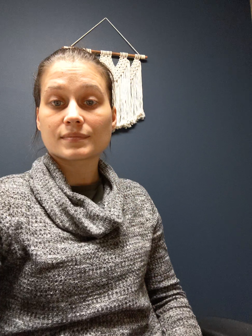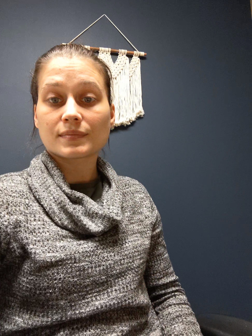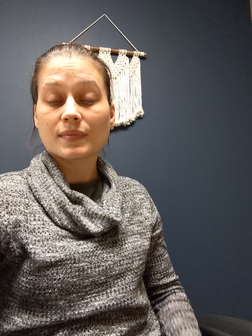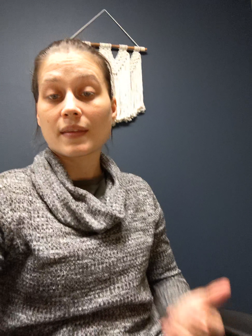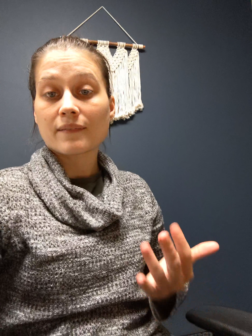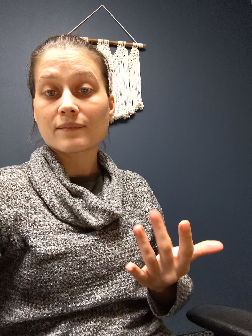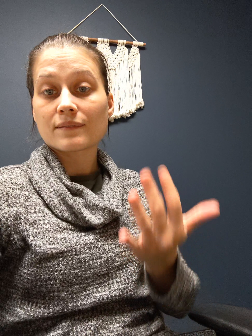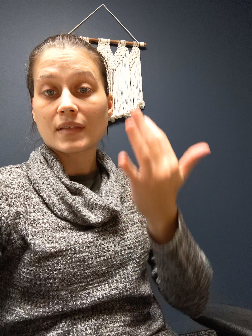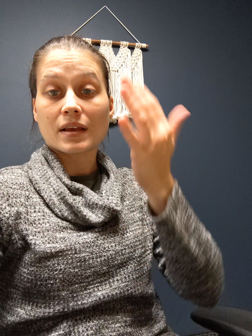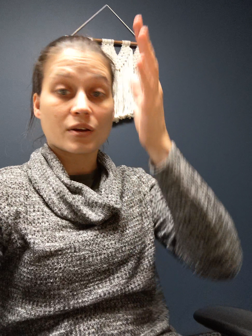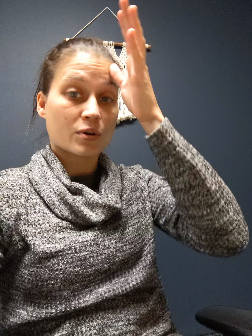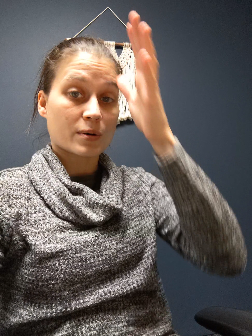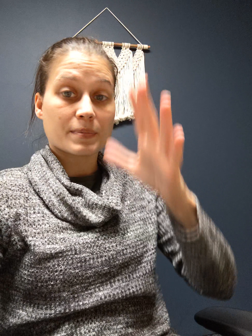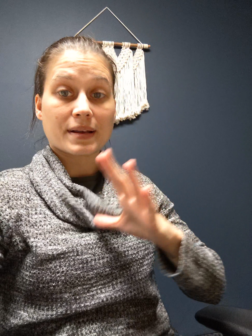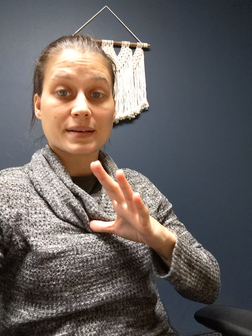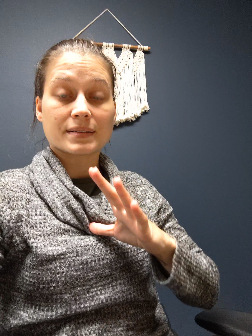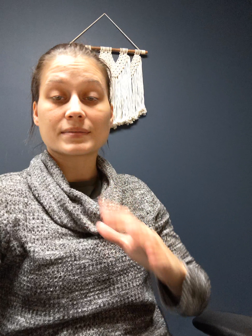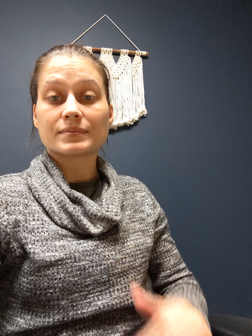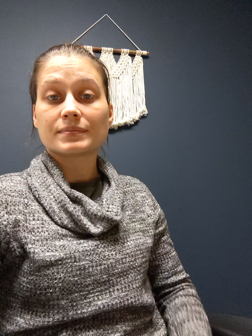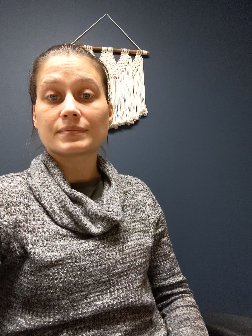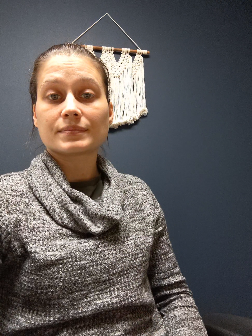fireman